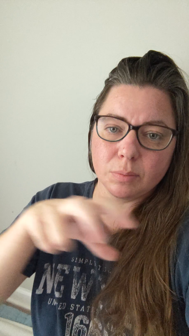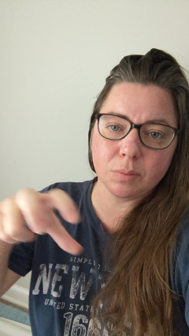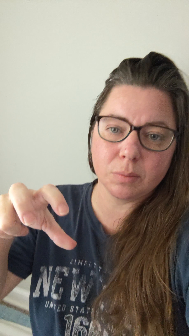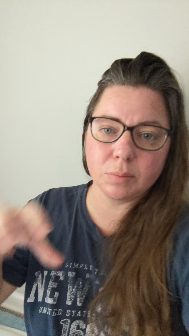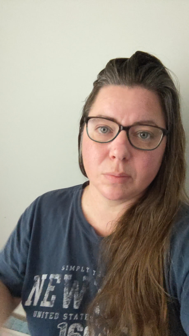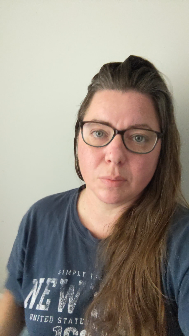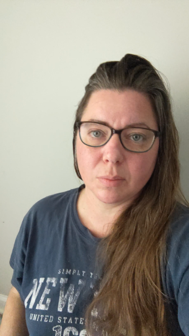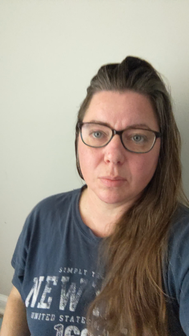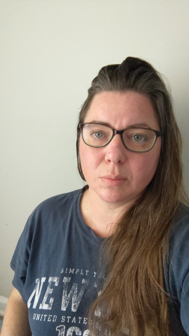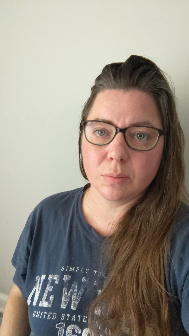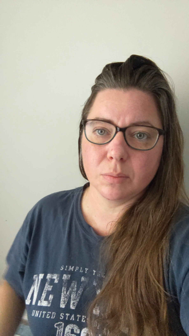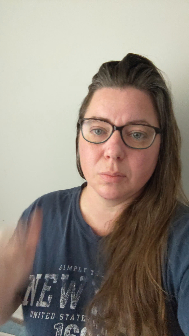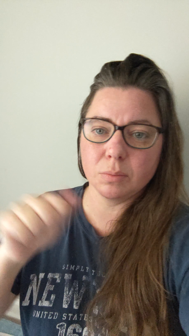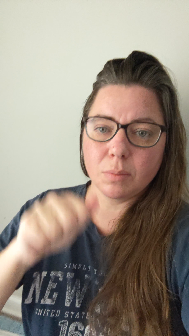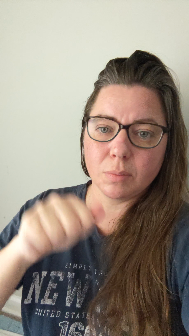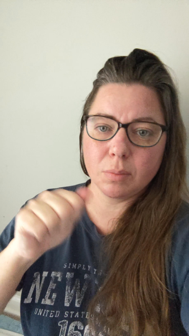rock